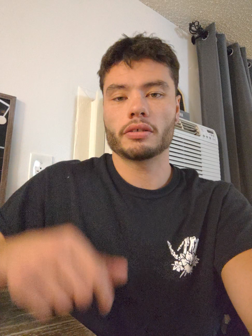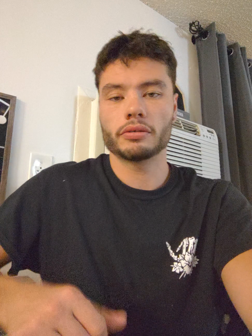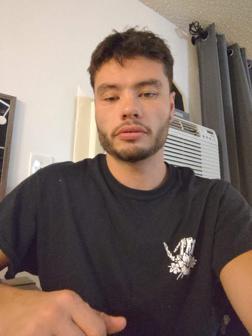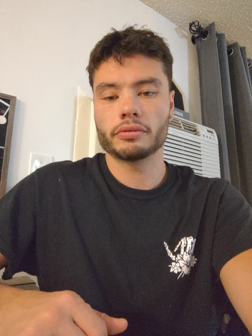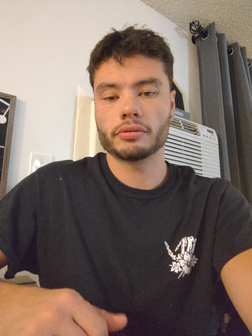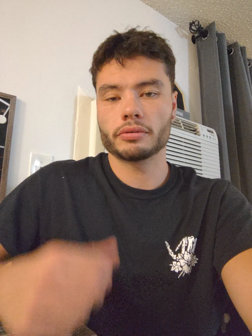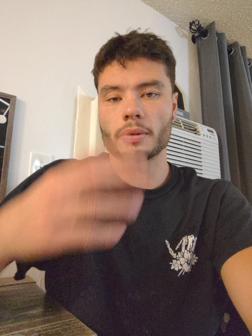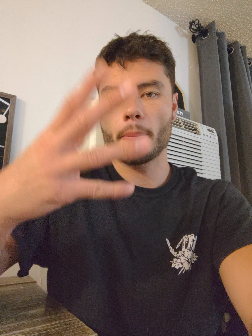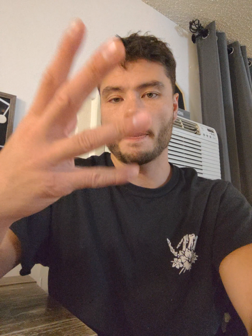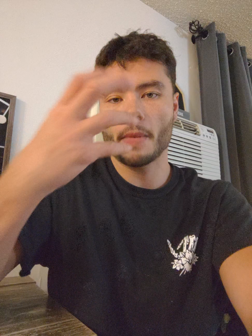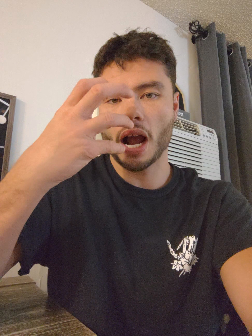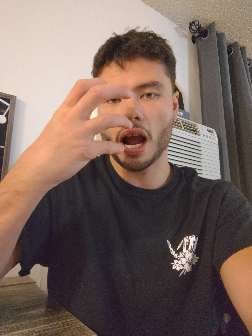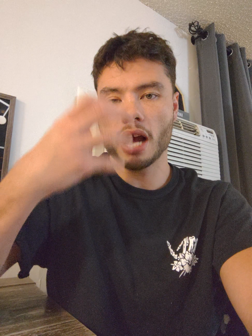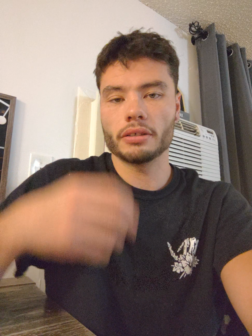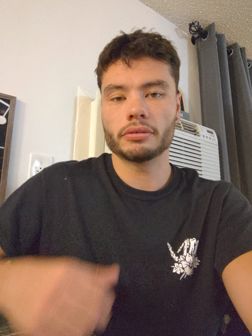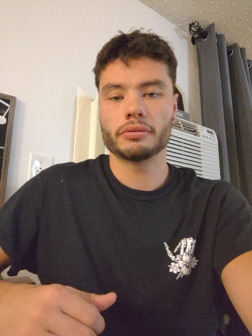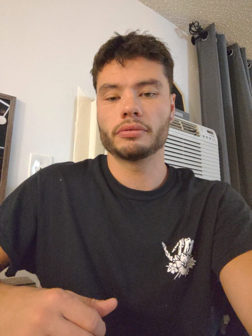mad